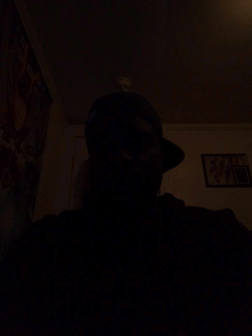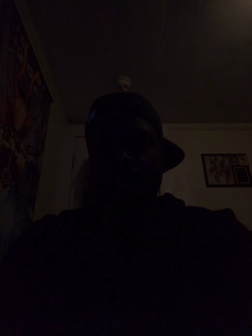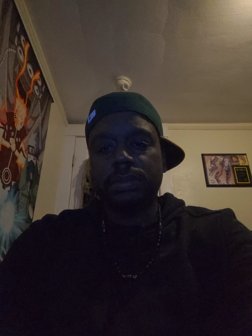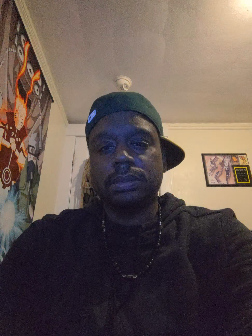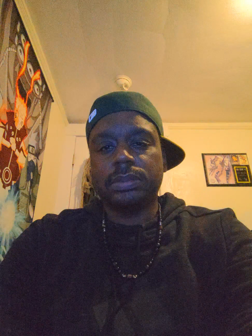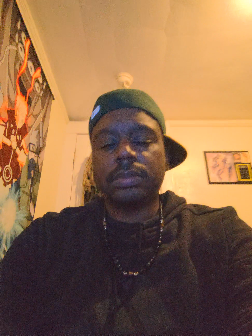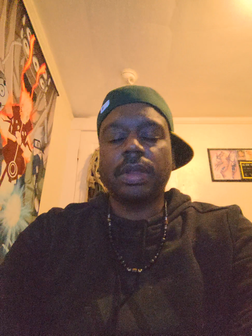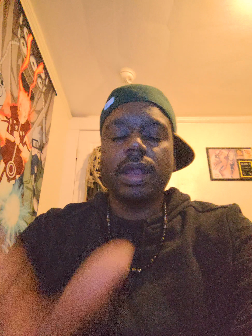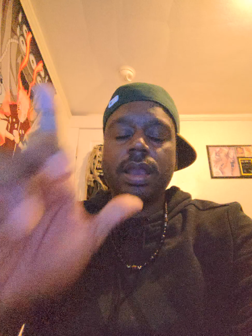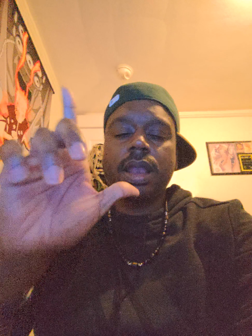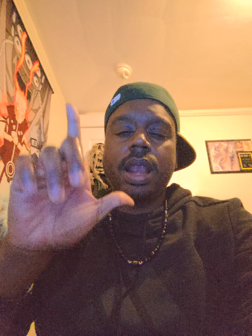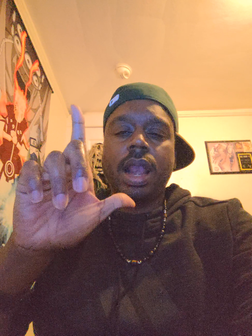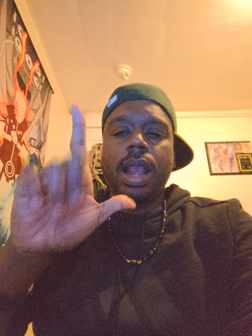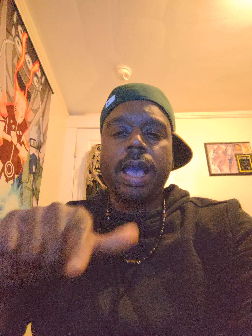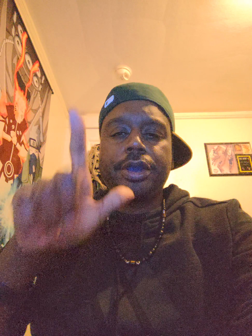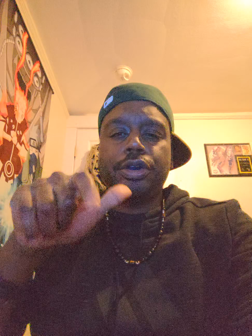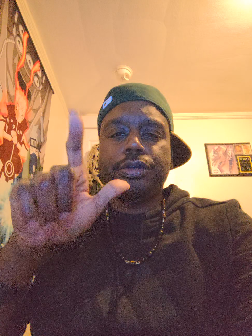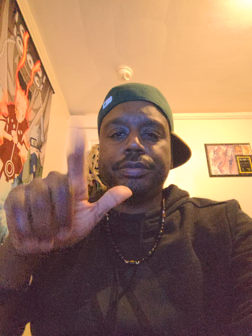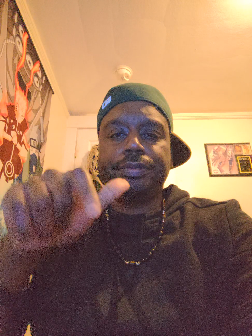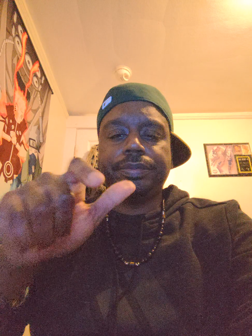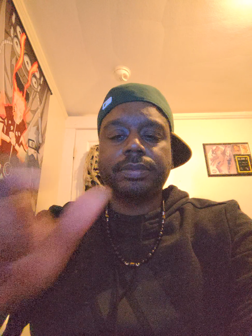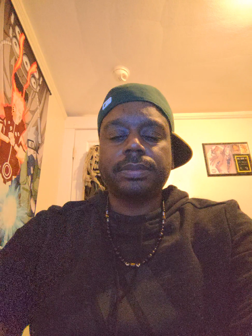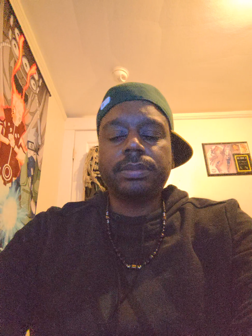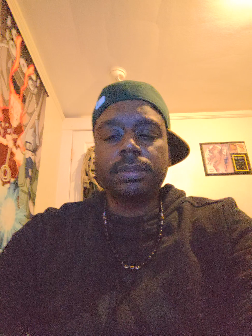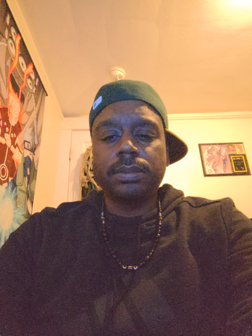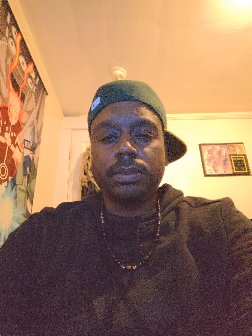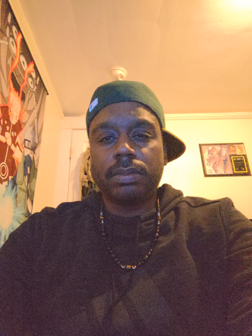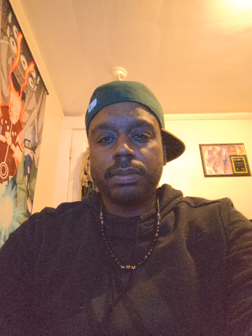later